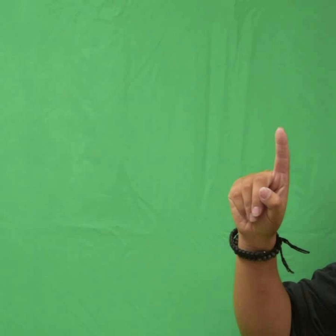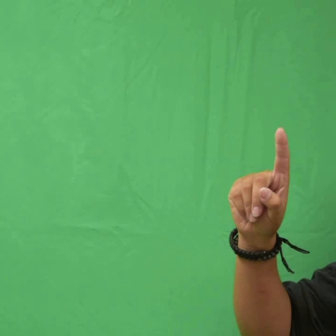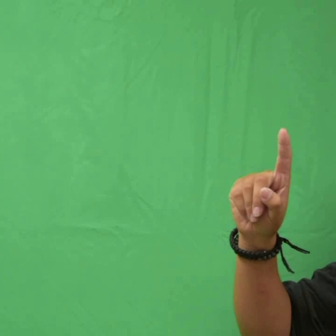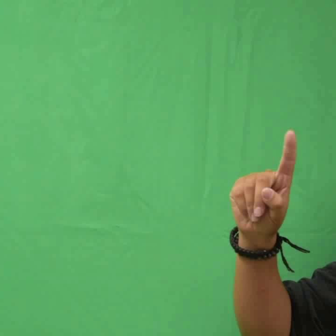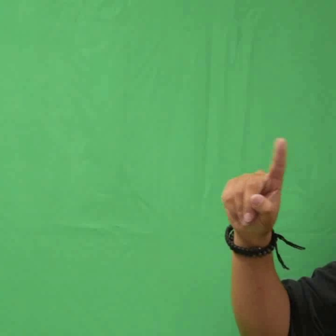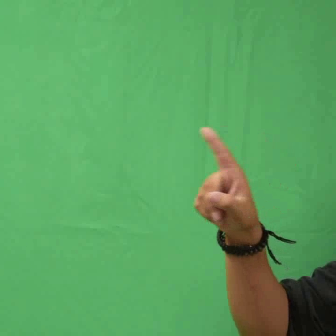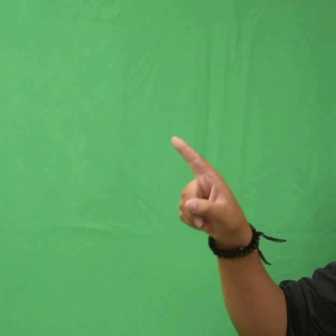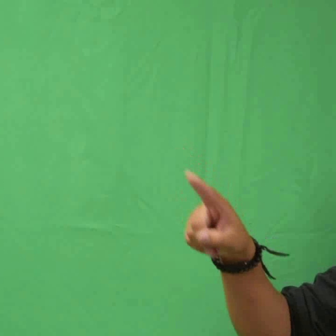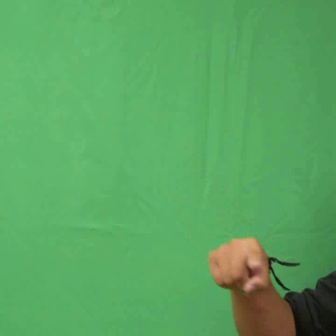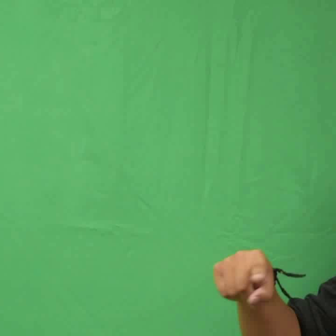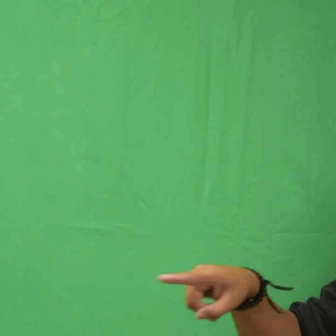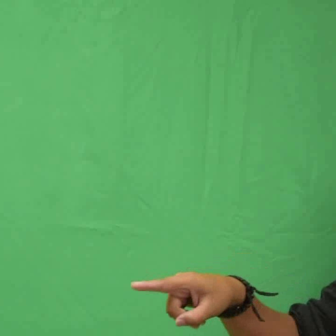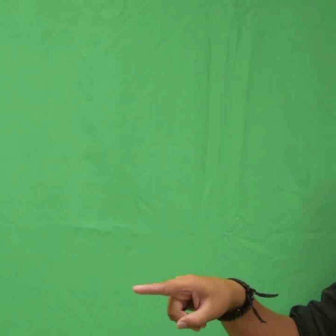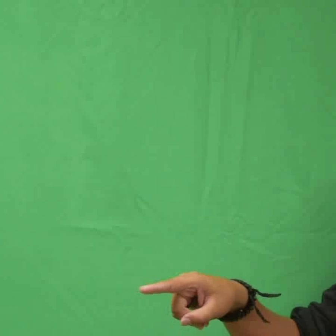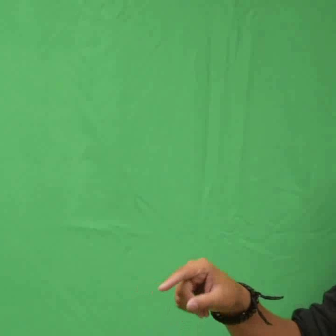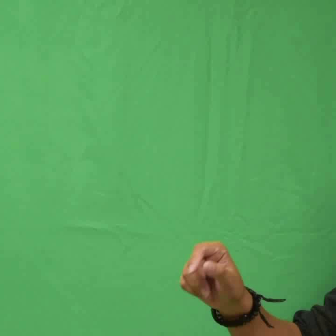Z